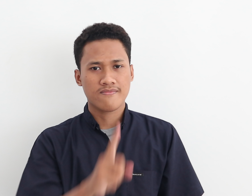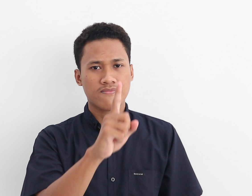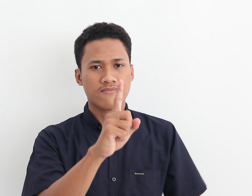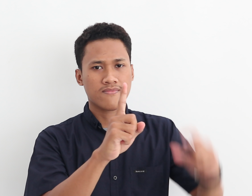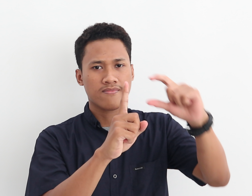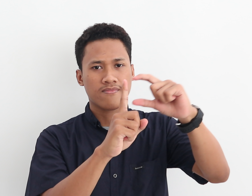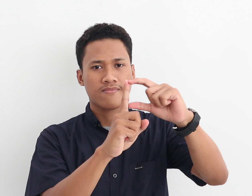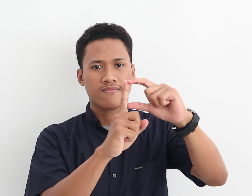P